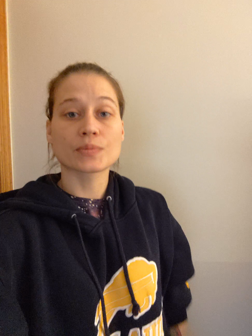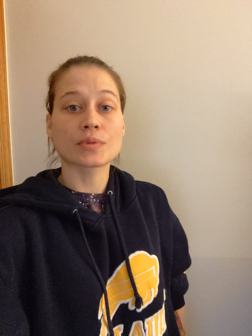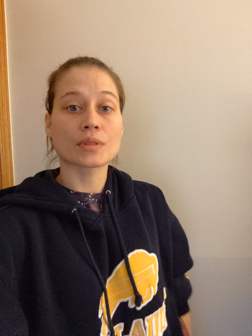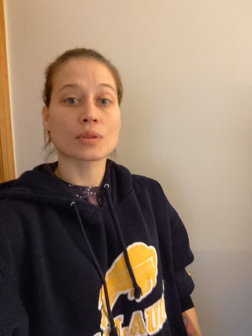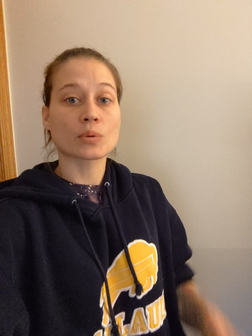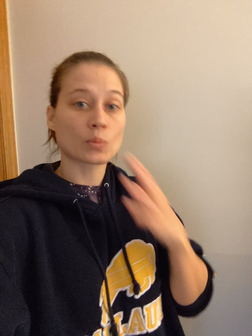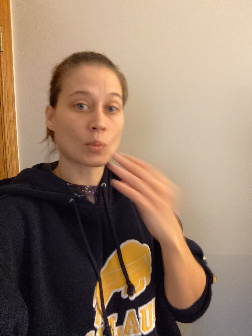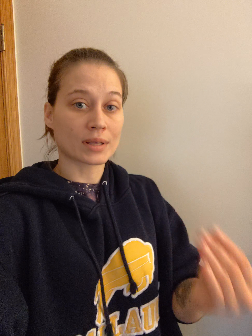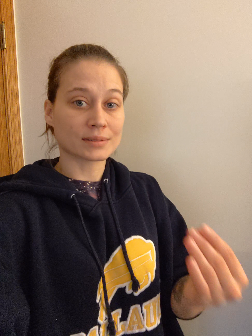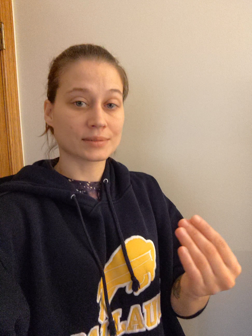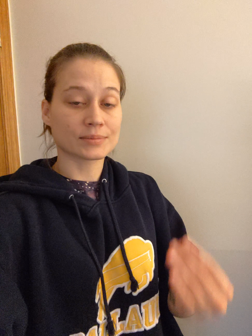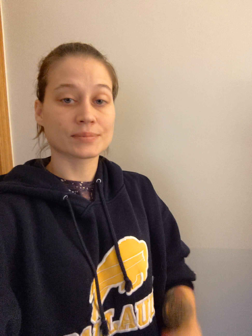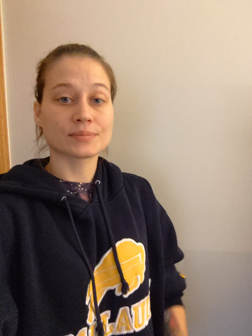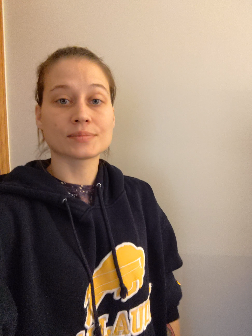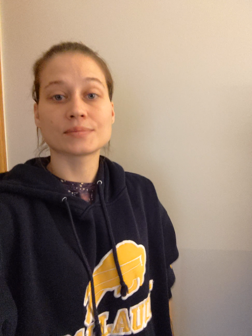wet